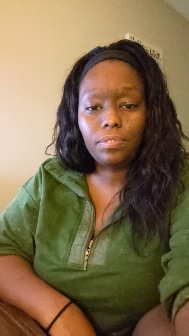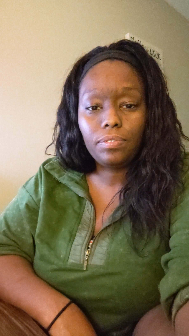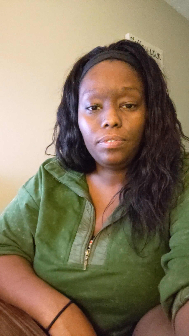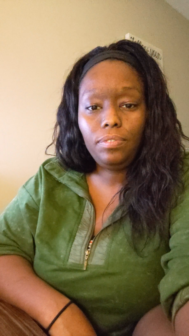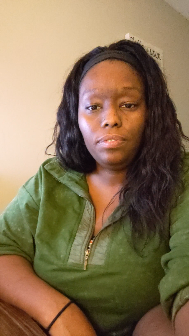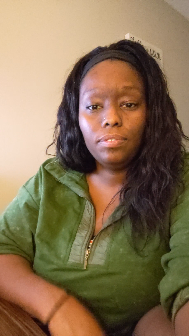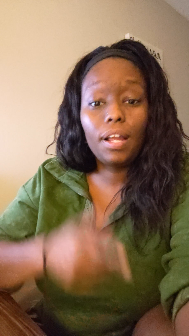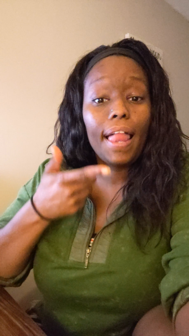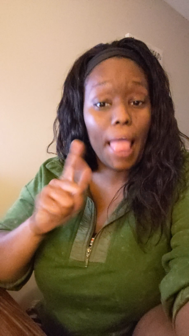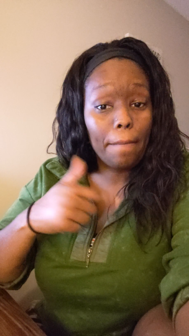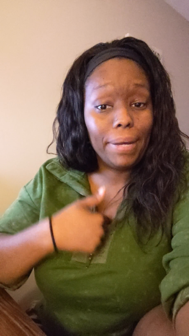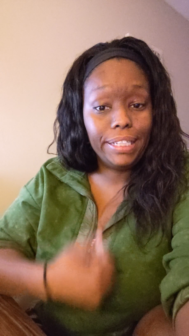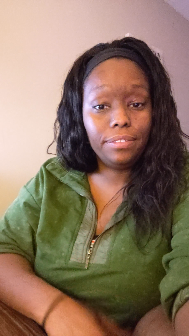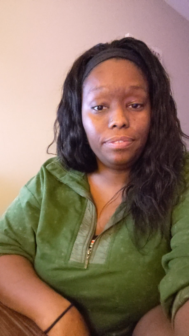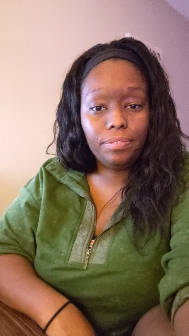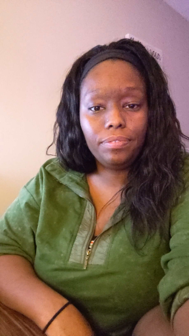let me